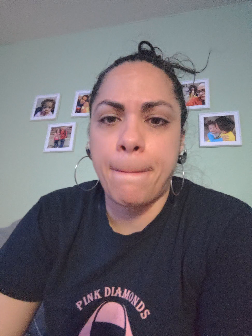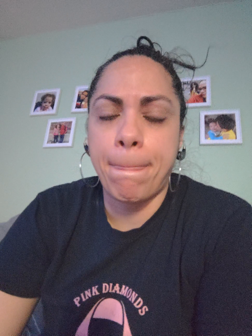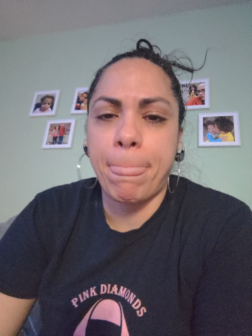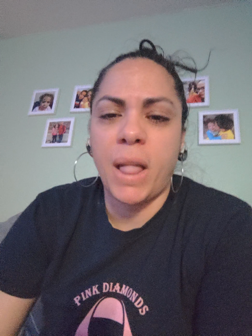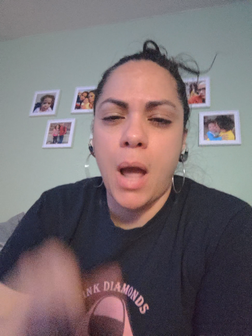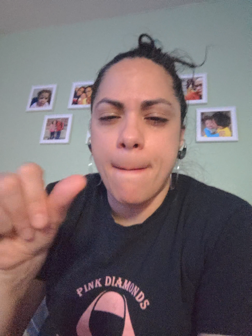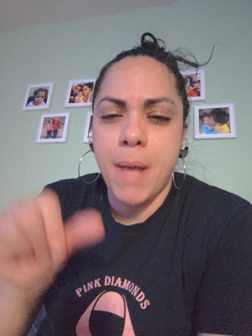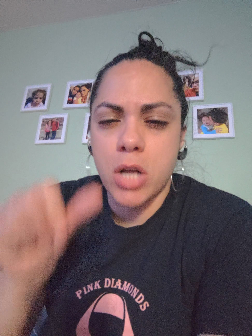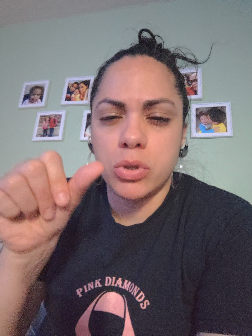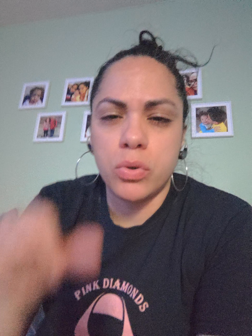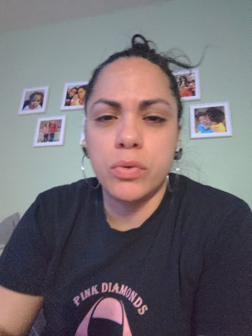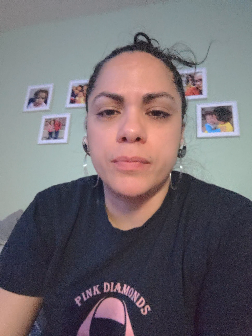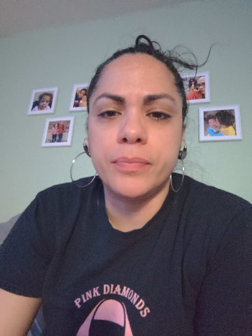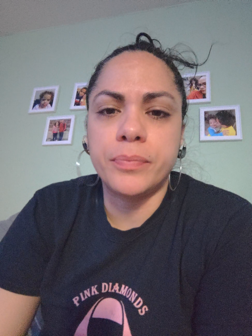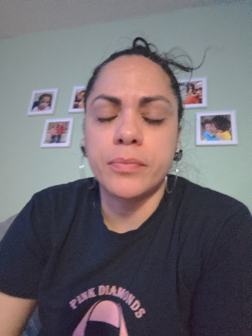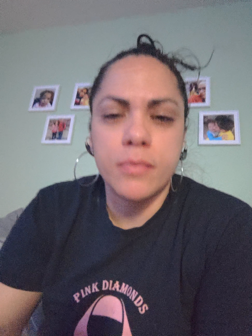puzzle